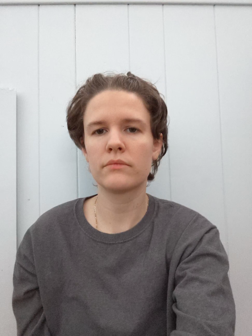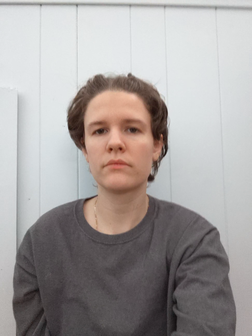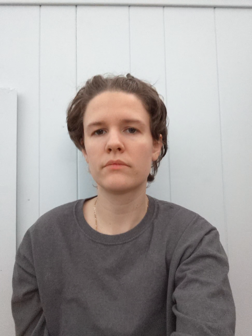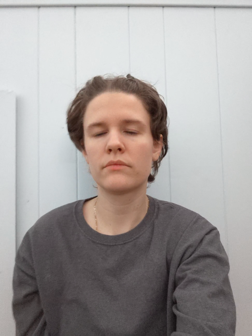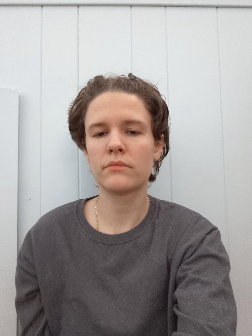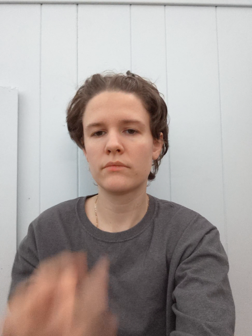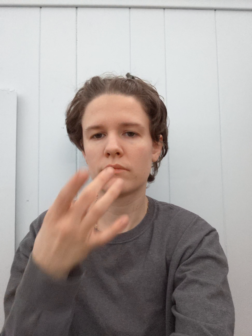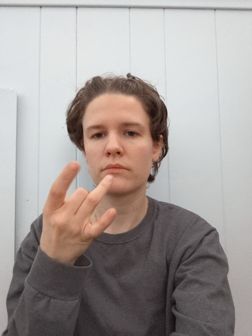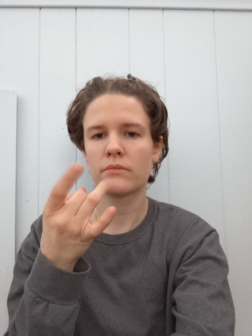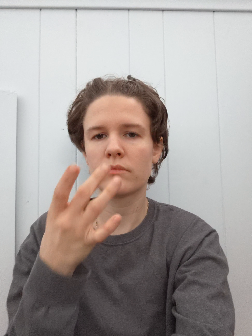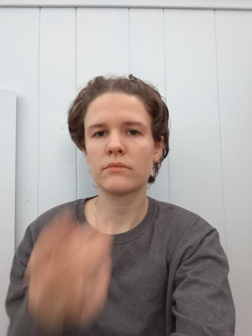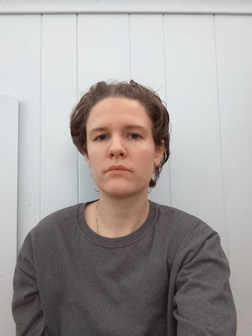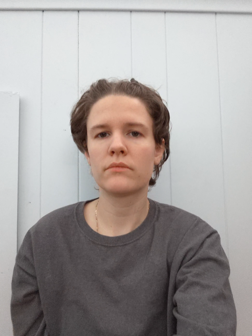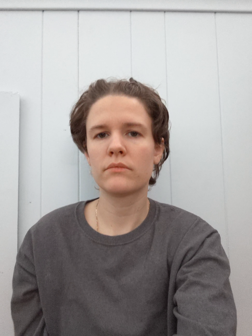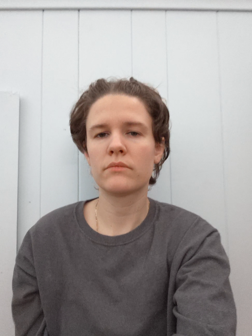snack